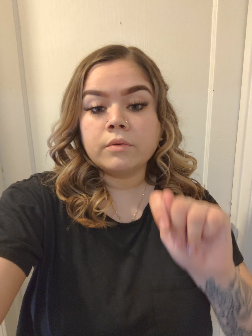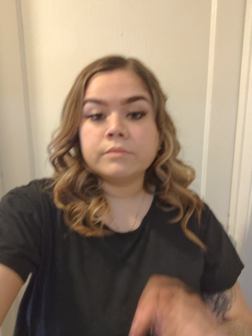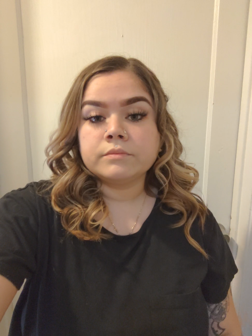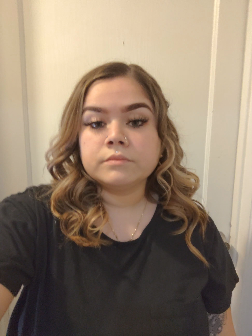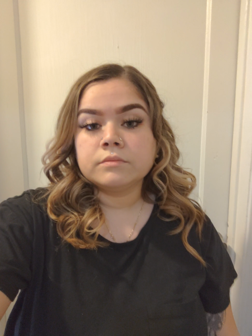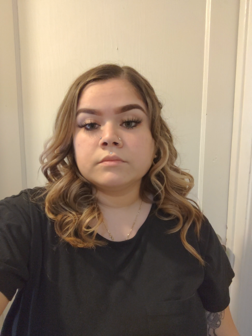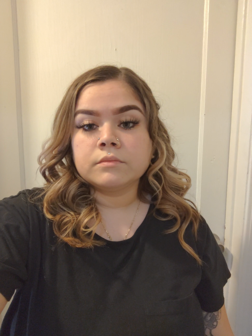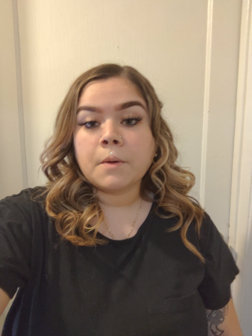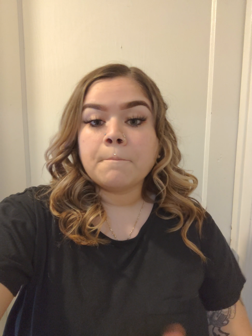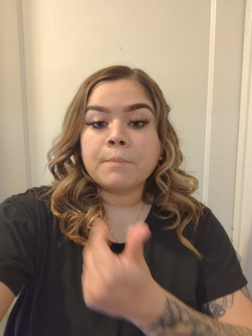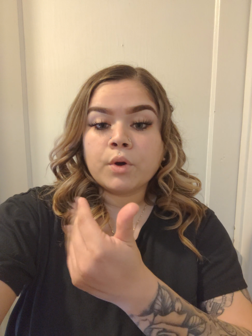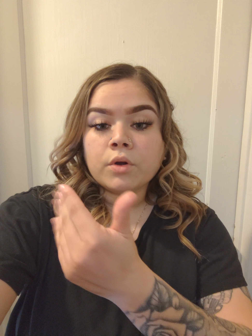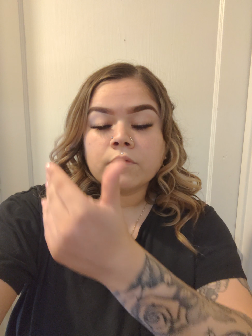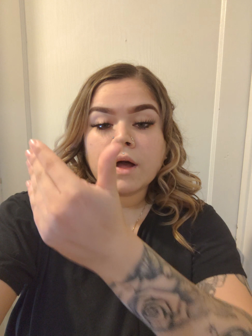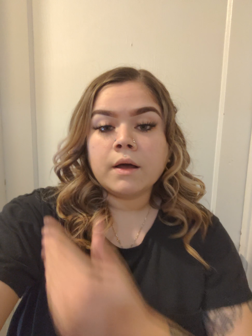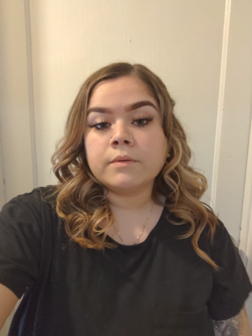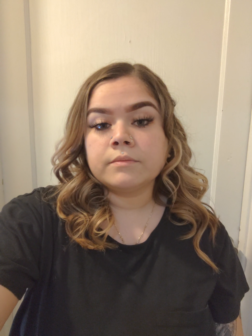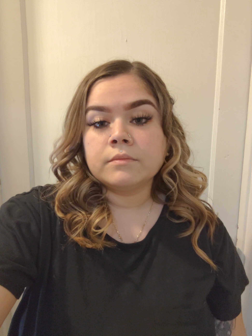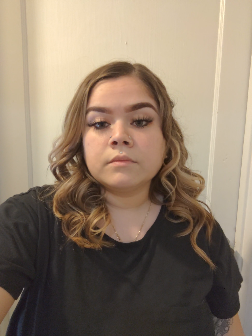butterfly